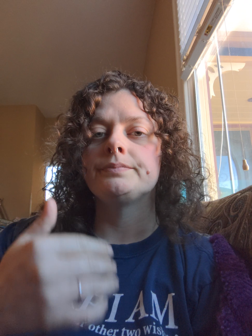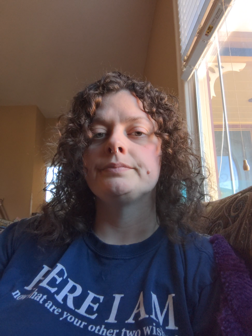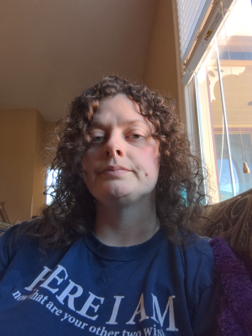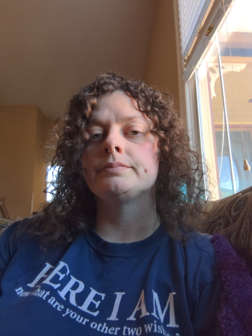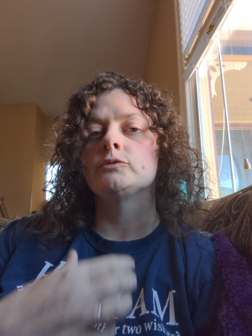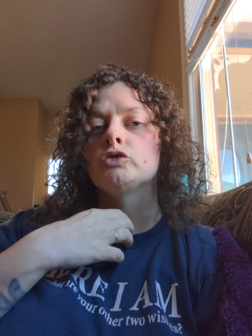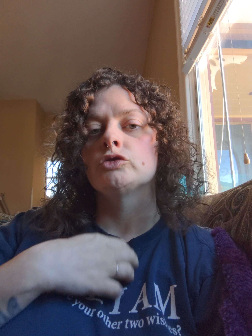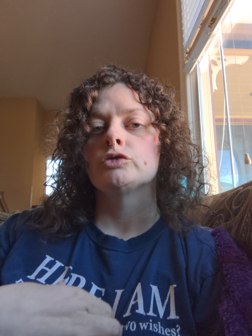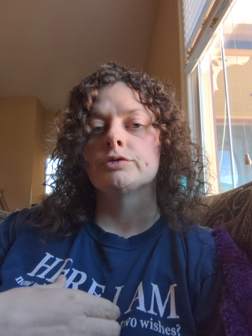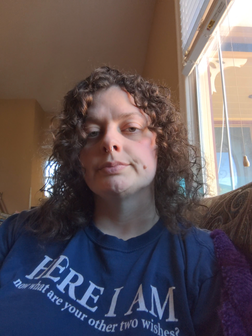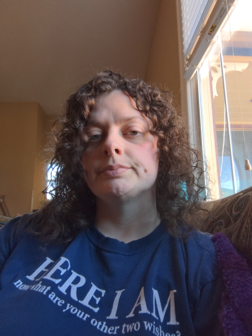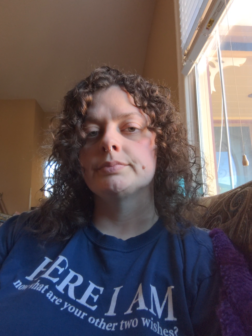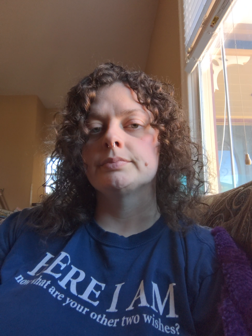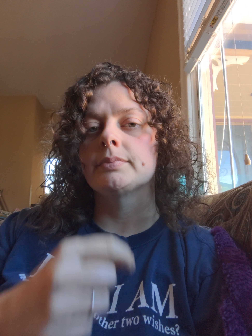hungry